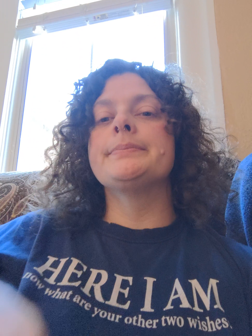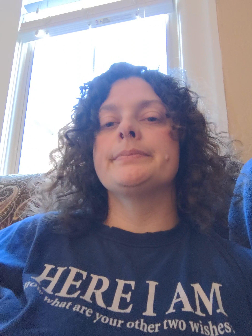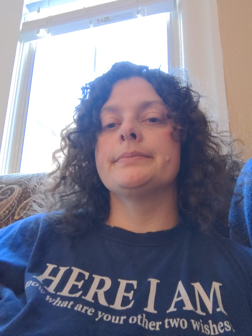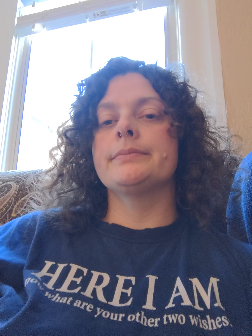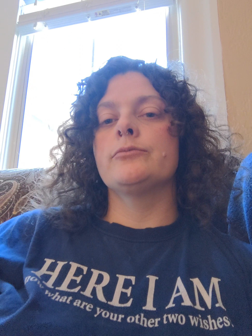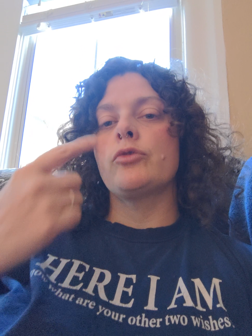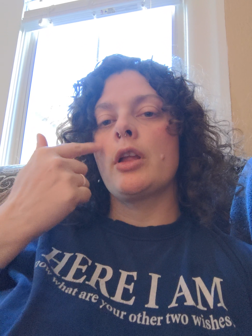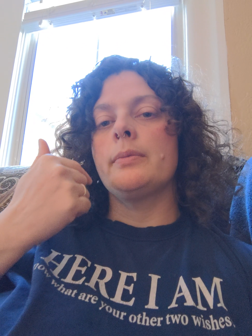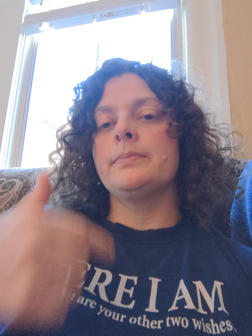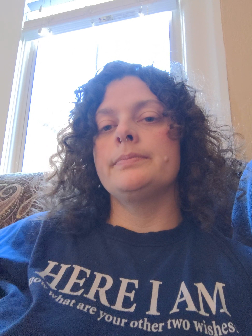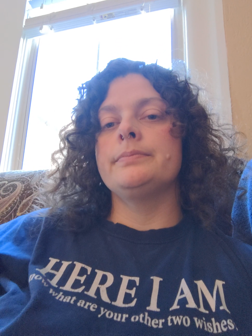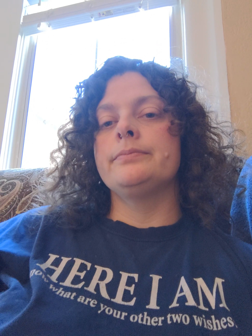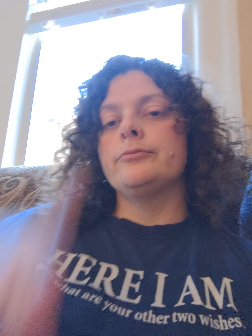cry